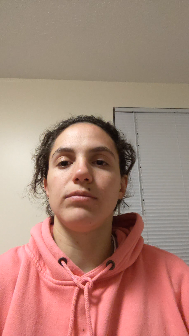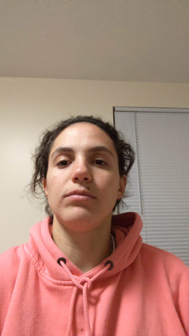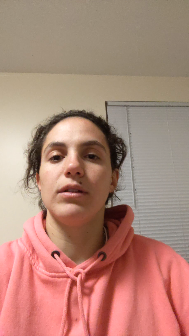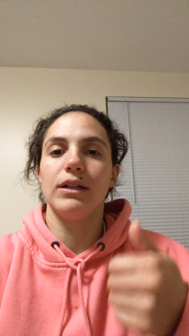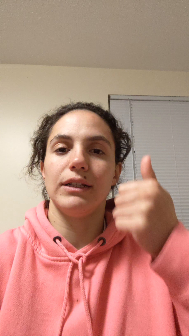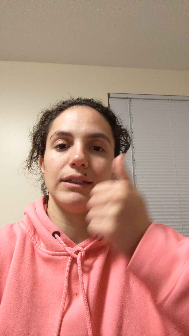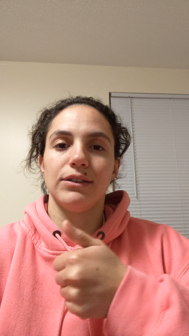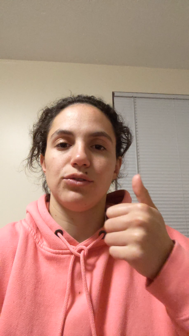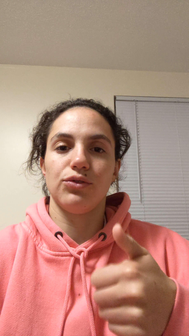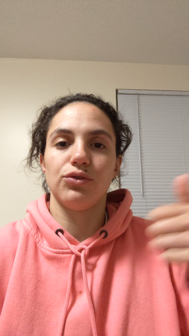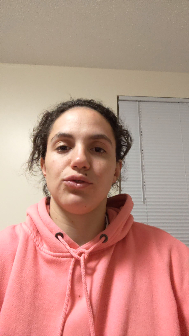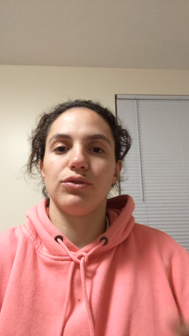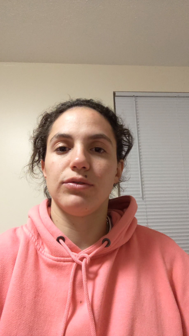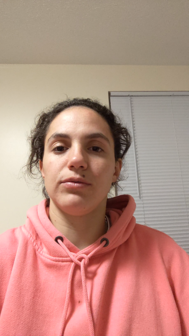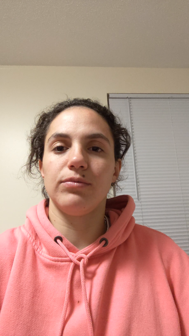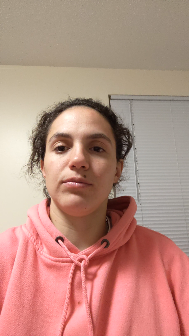each